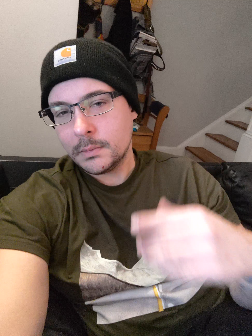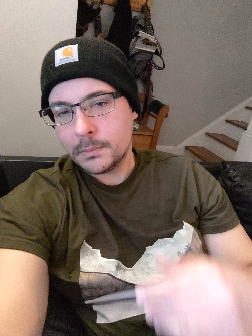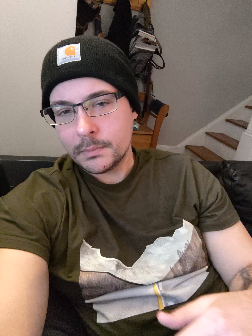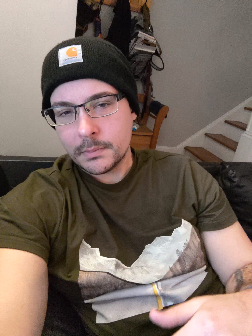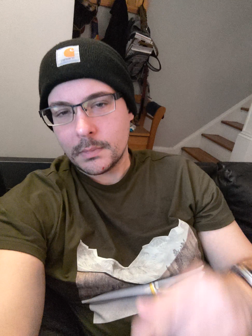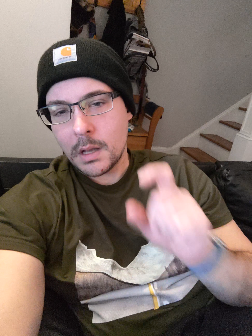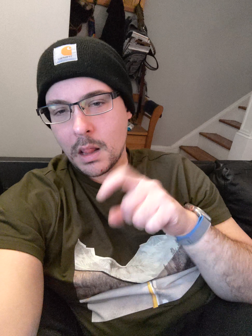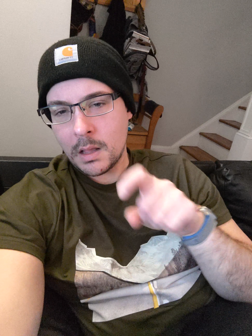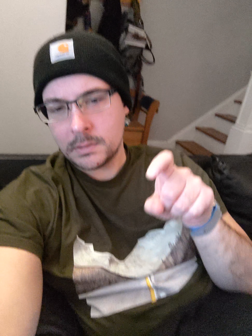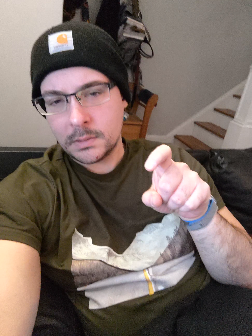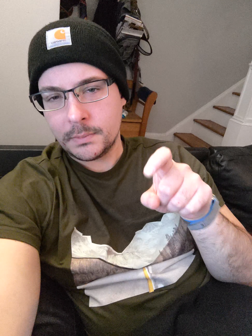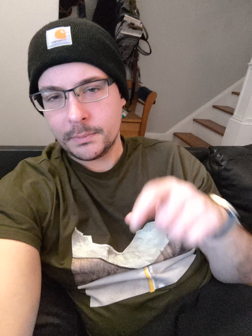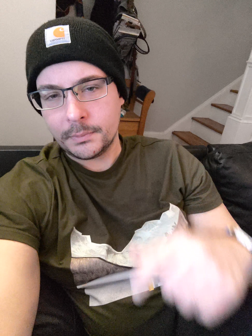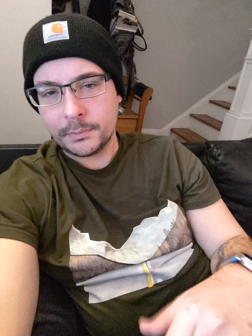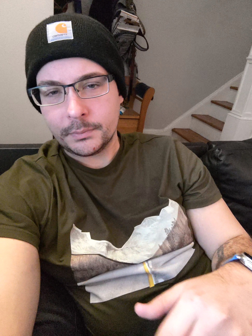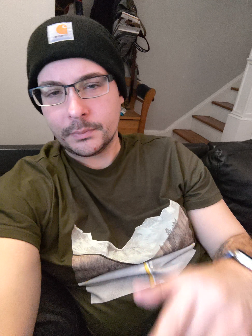closet